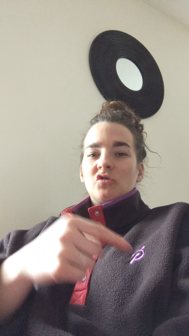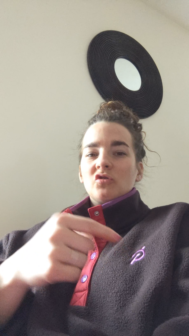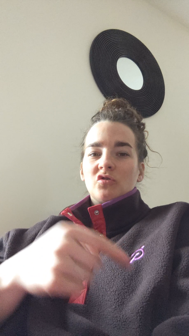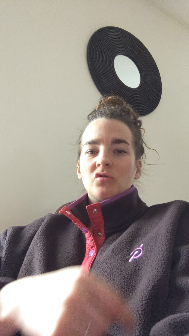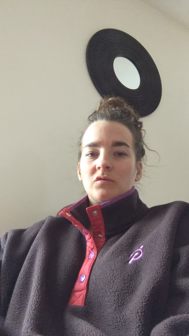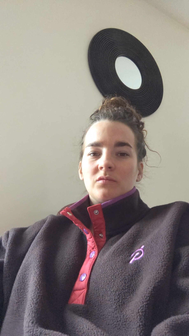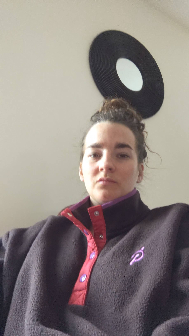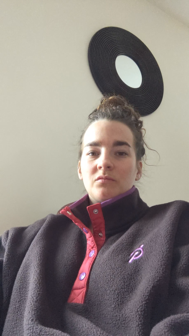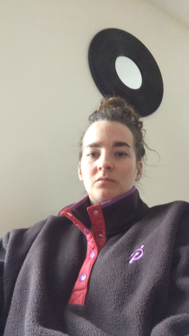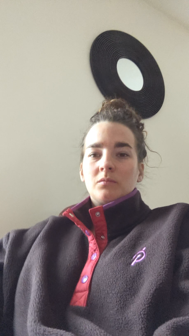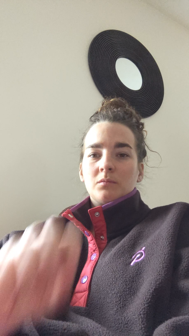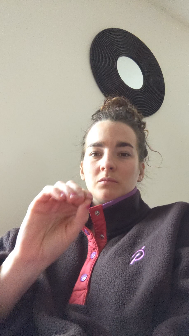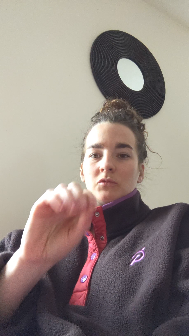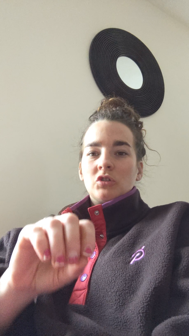put